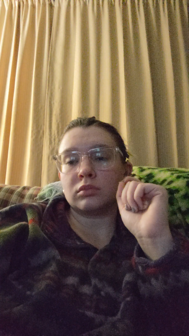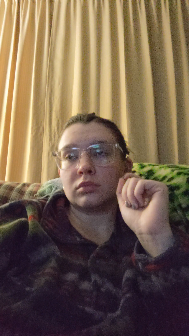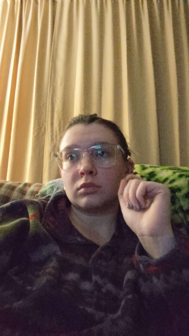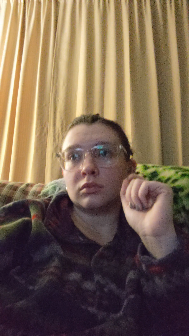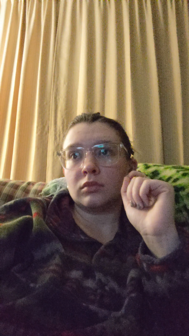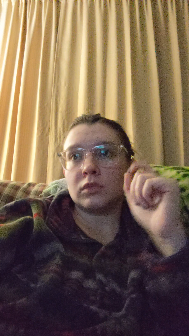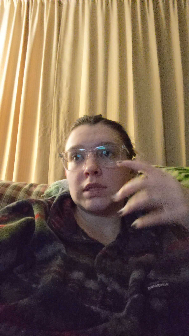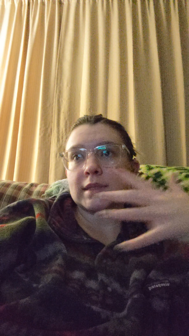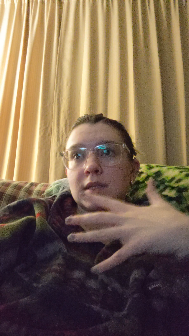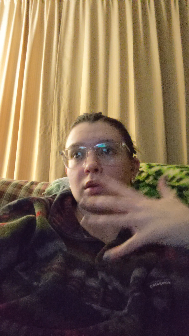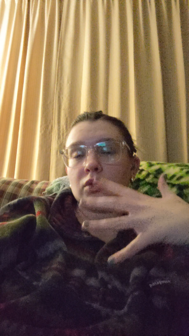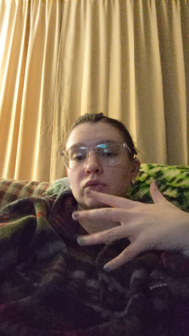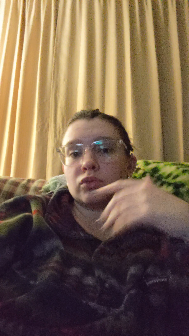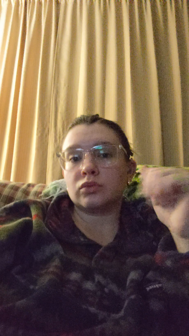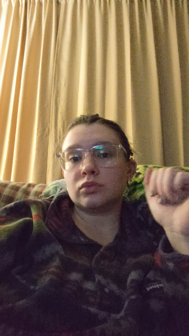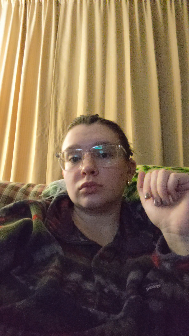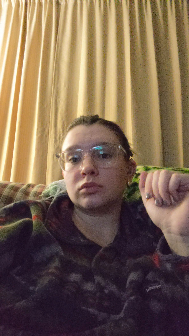scared